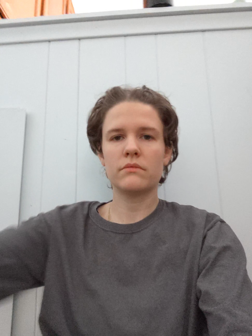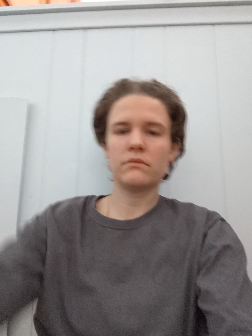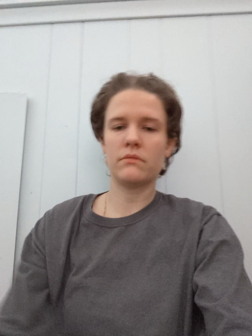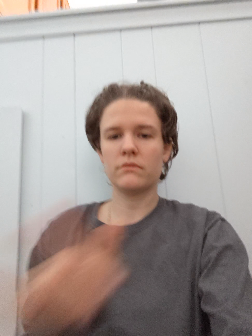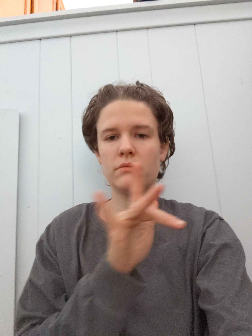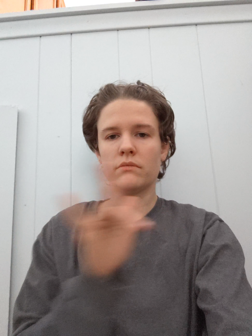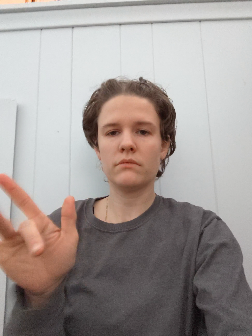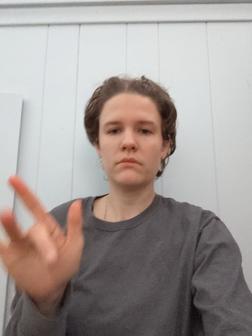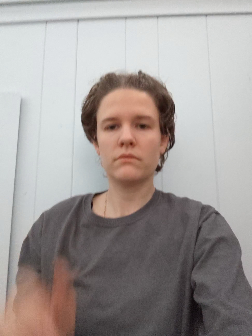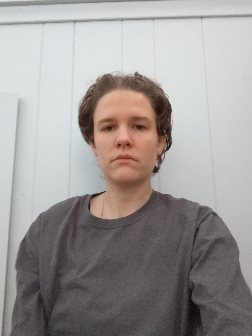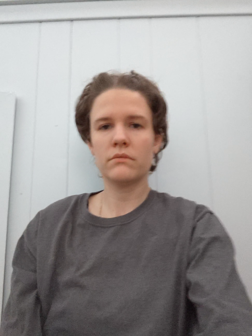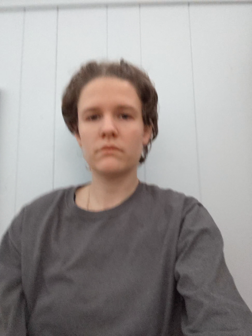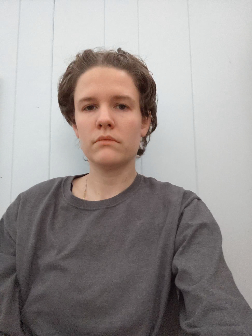empty